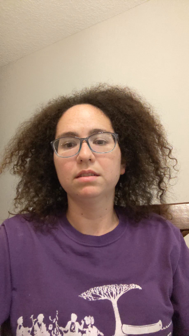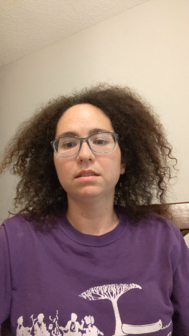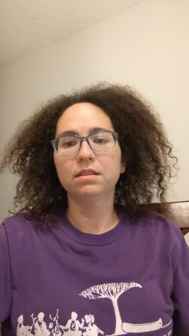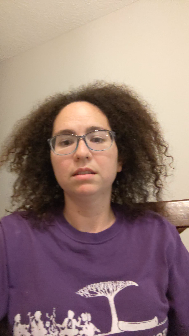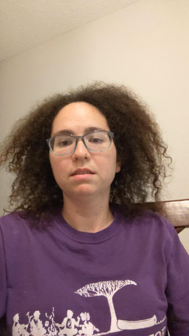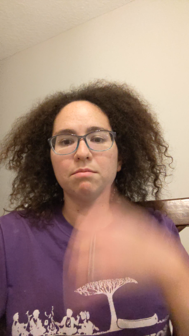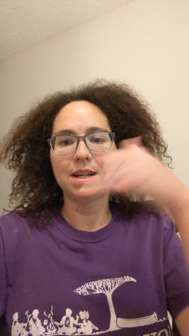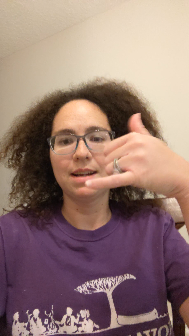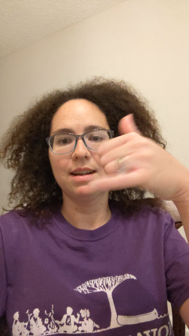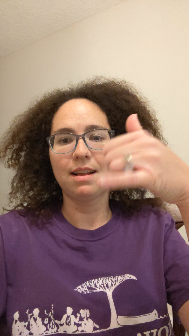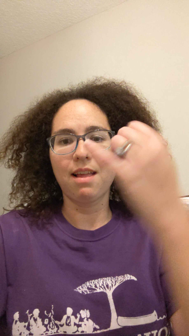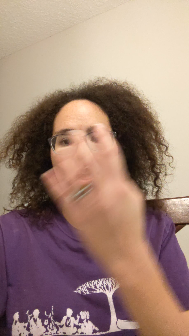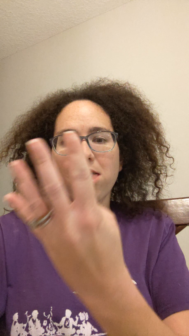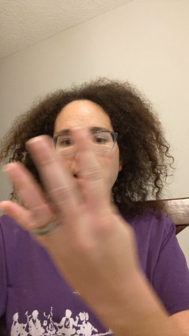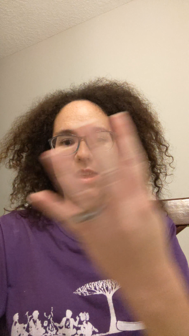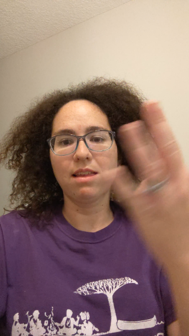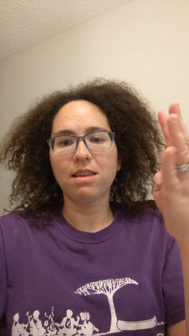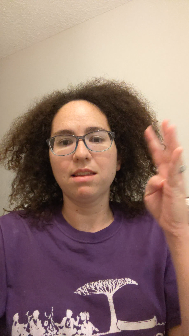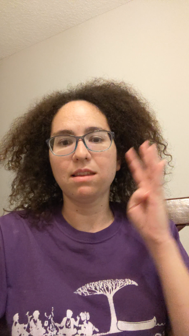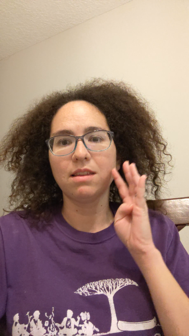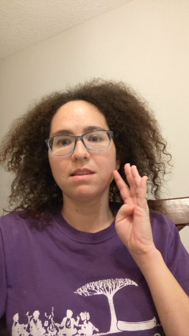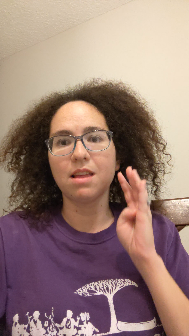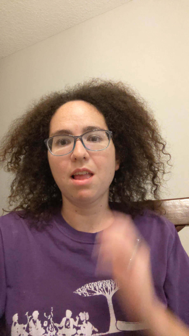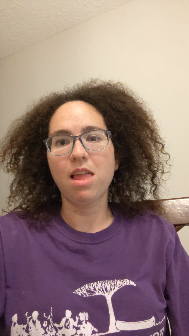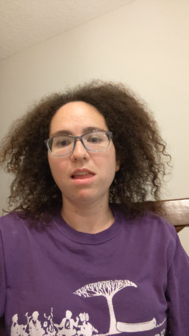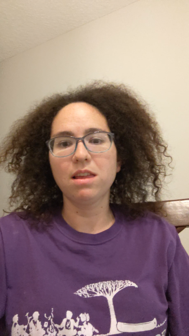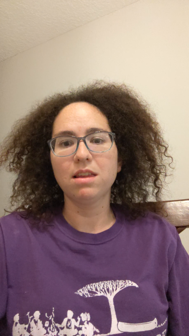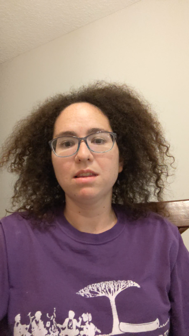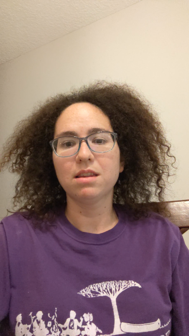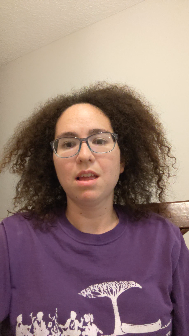playpen